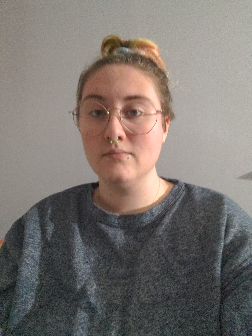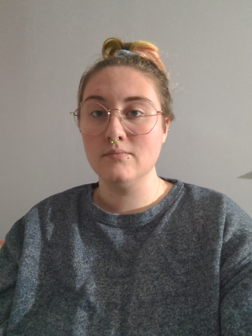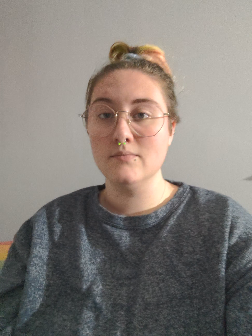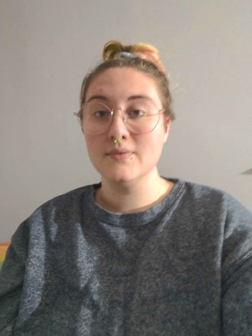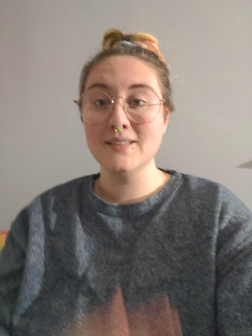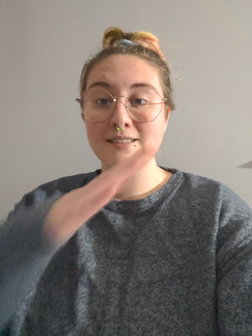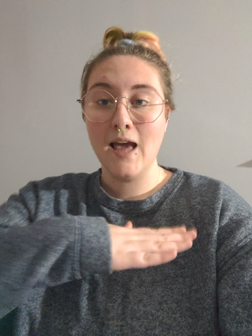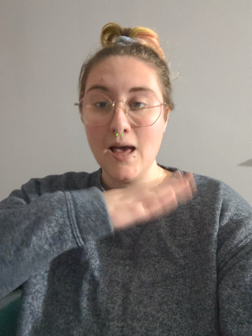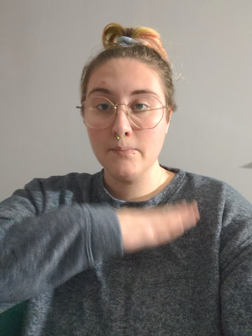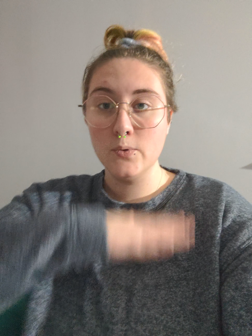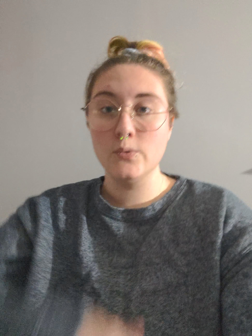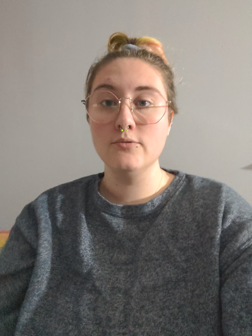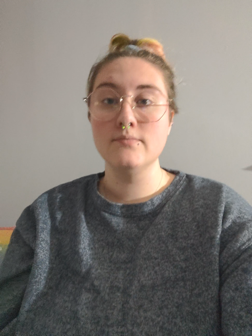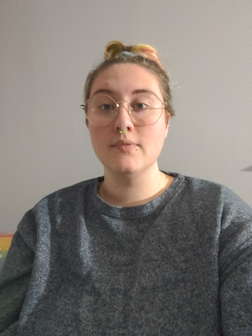table